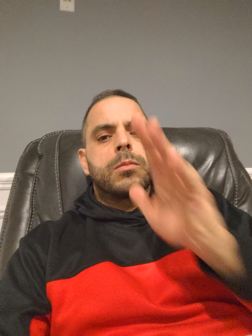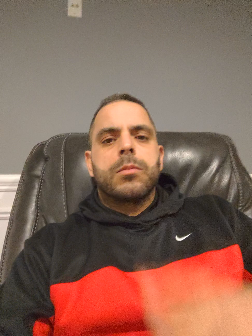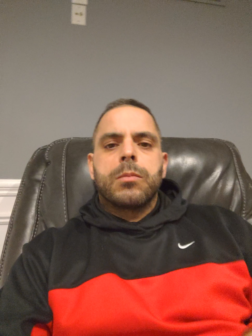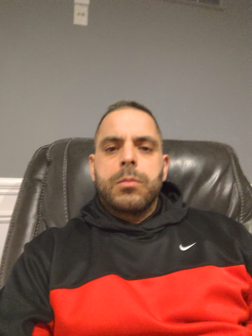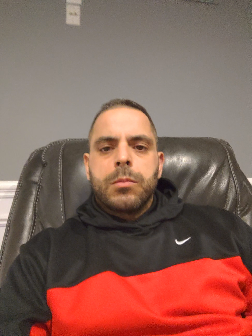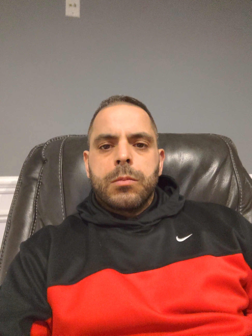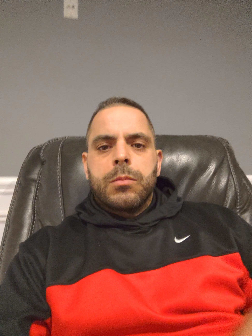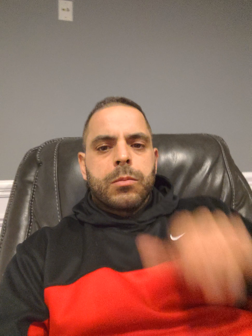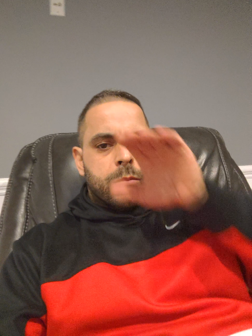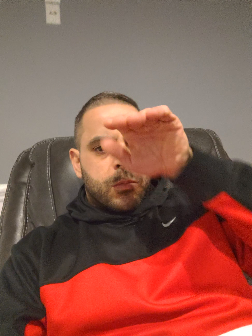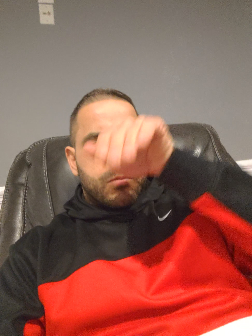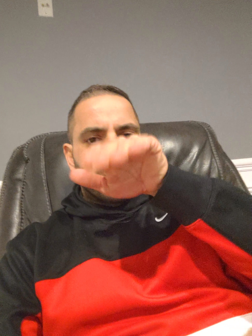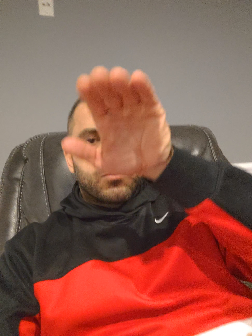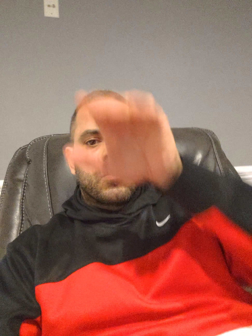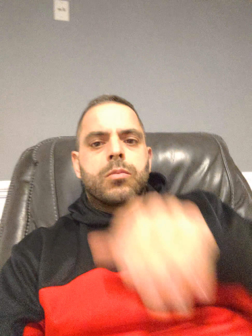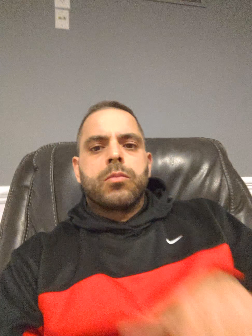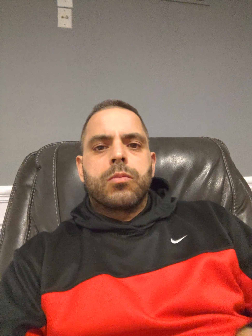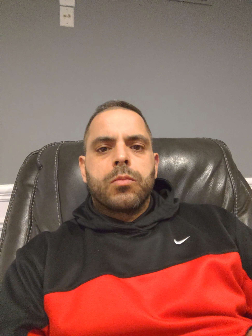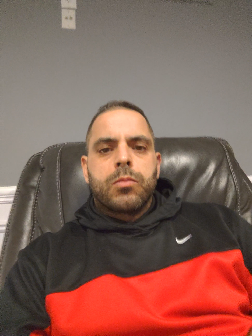elephant